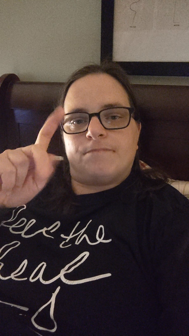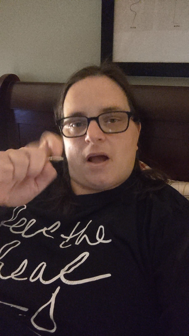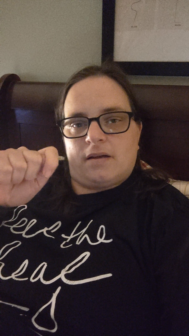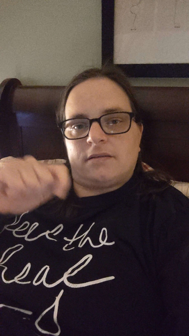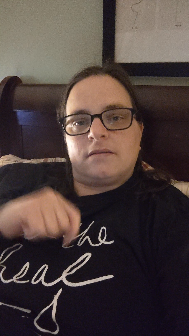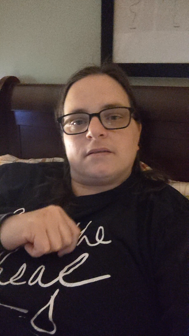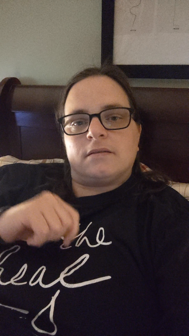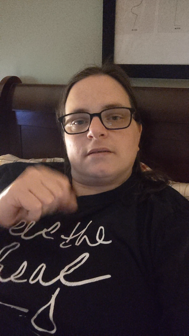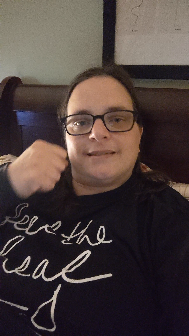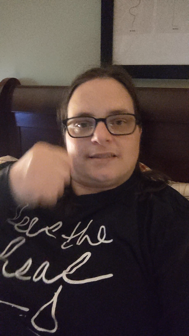hit